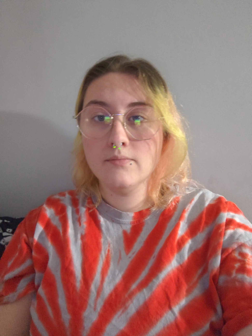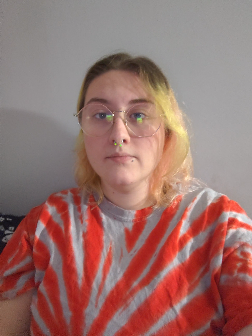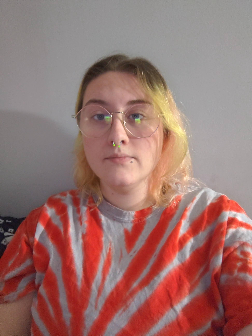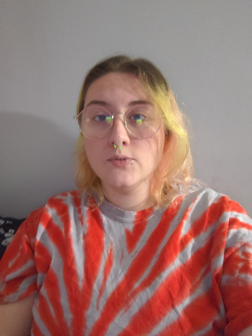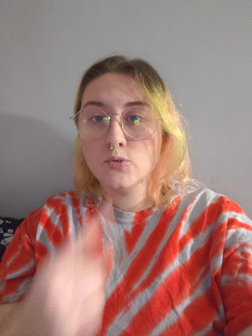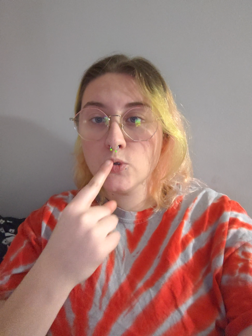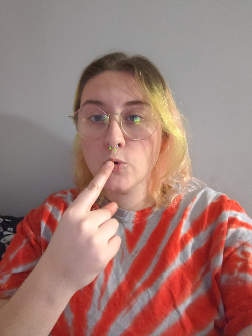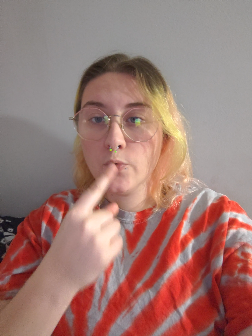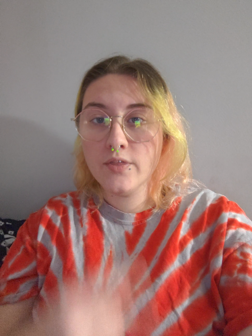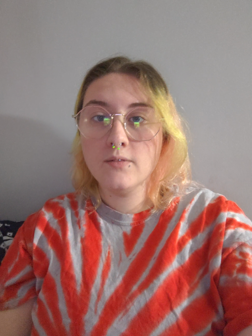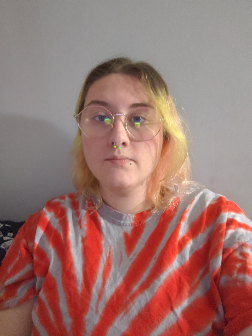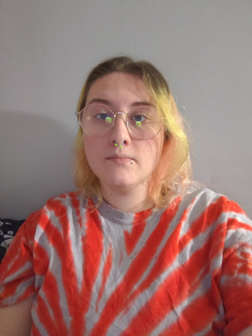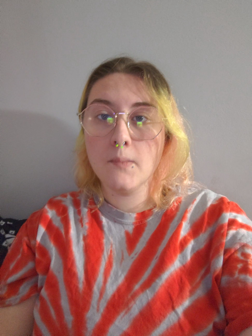tooth